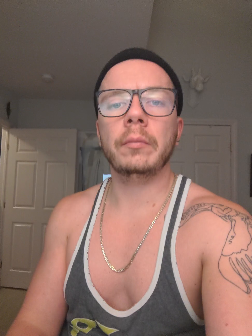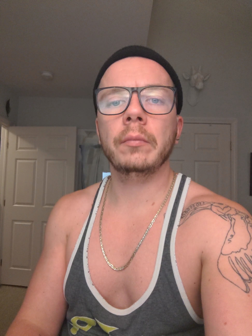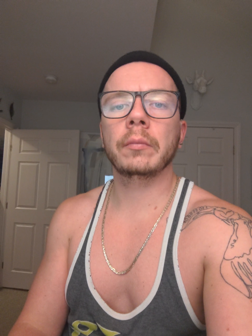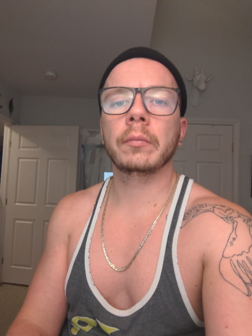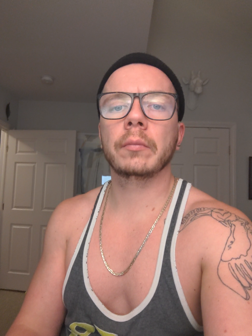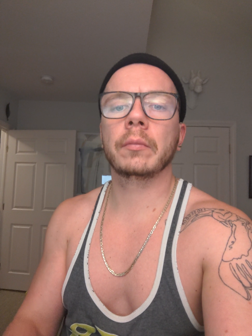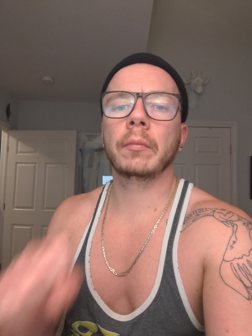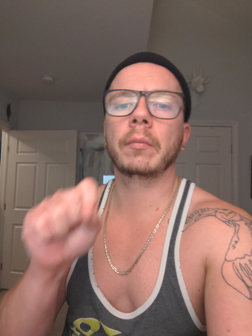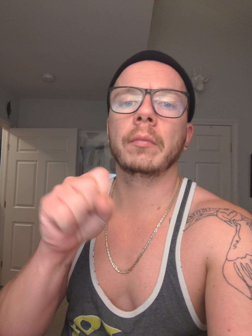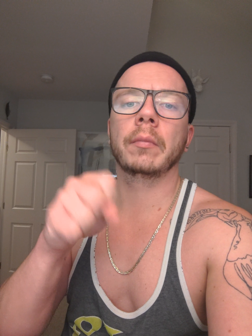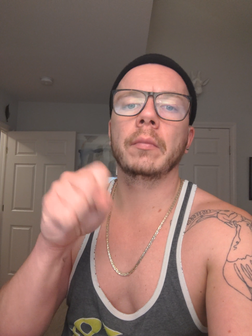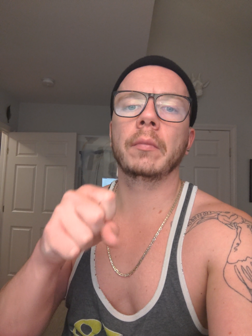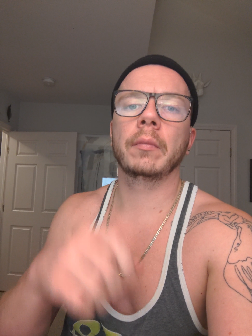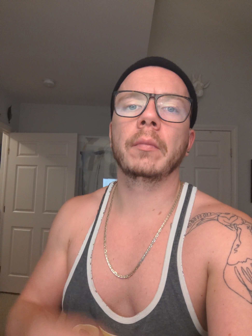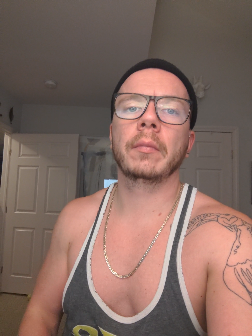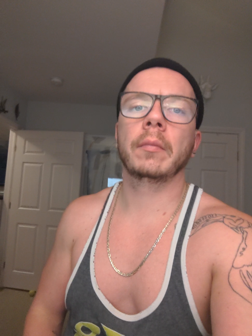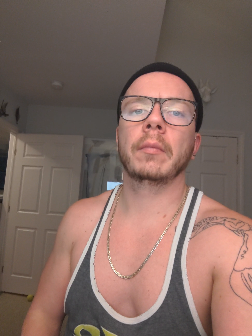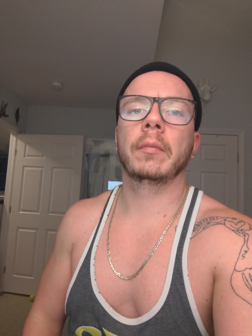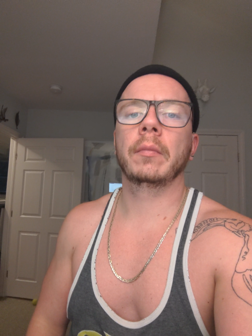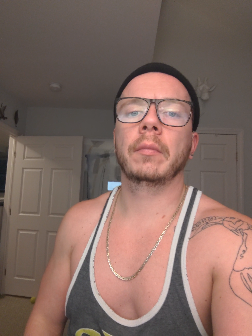yes